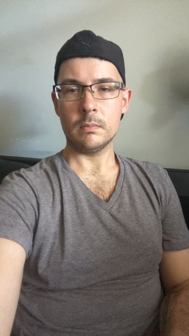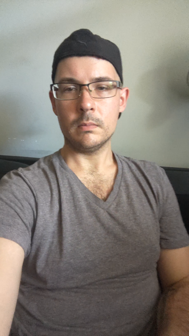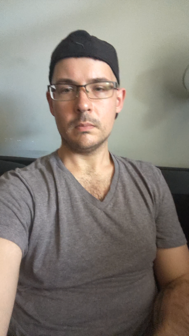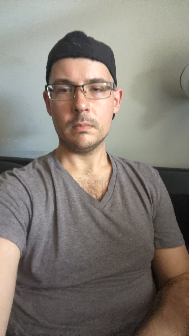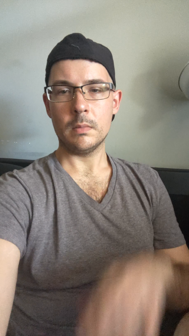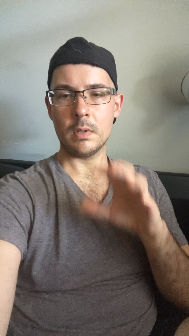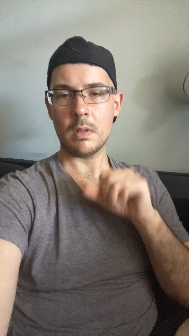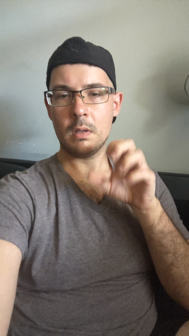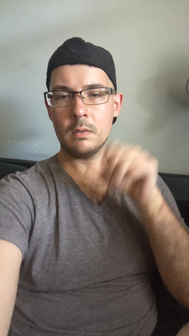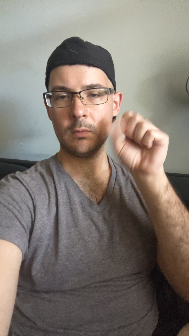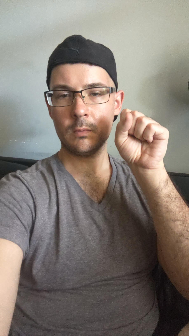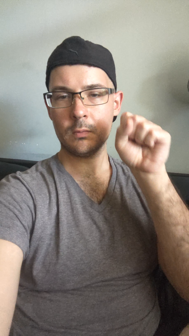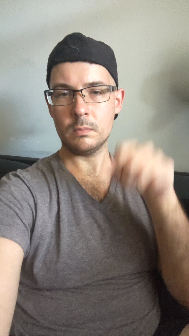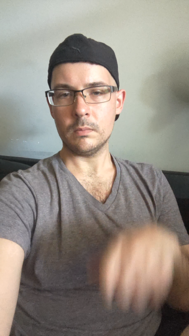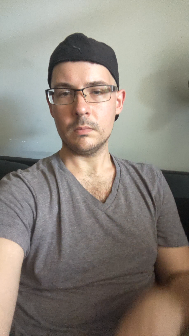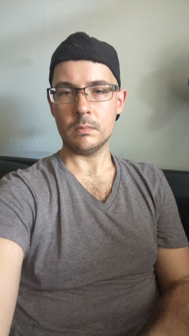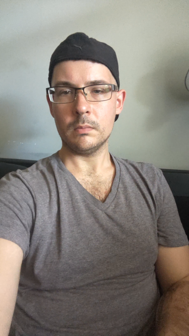ladder